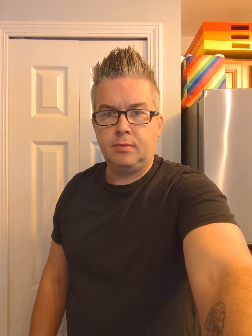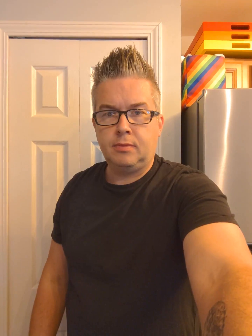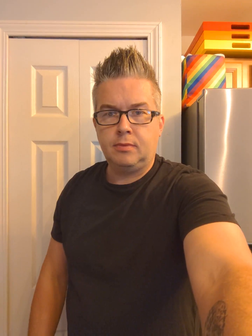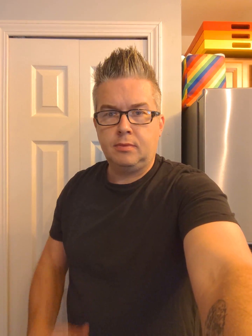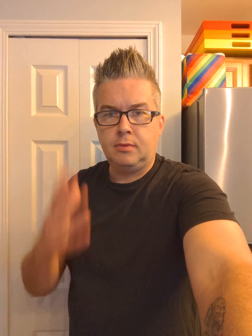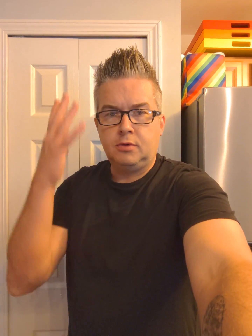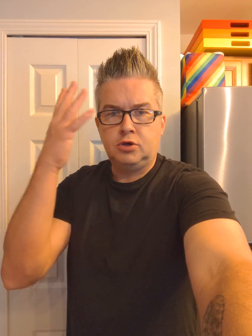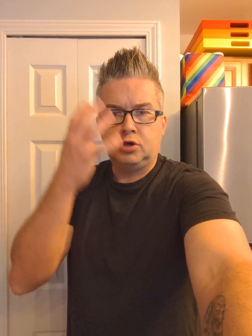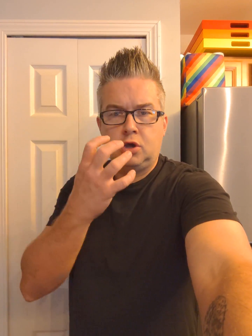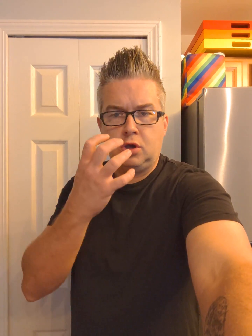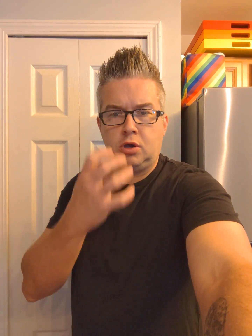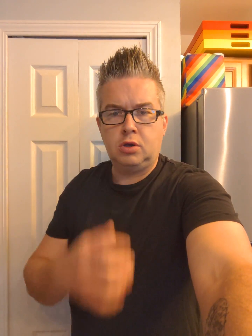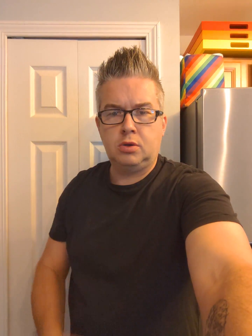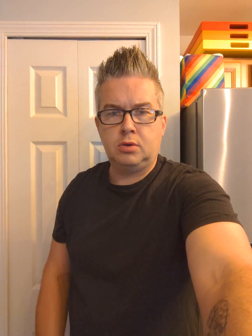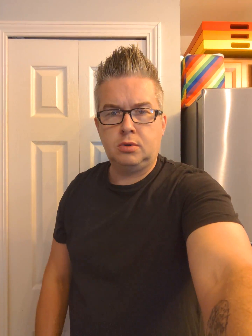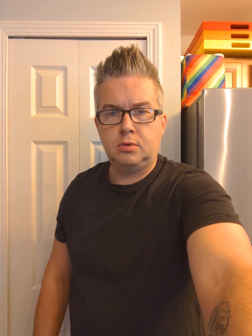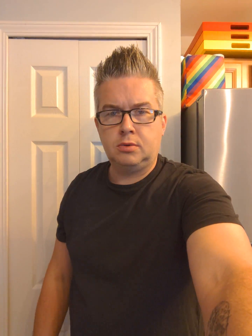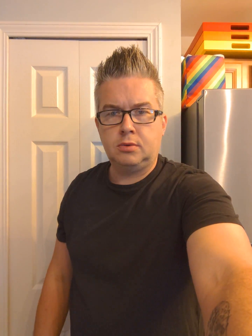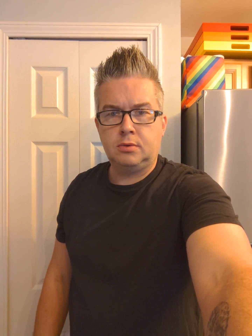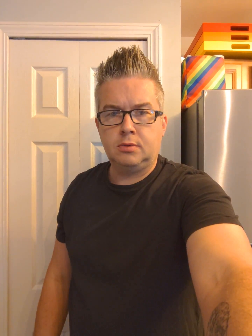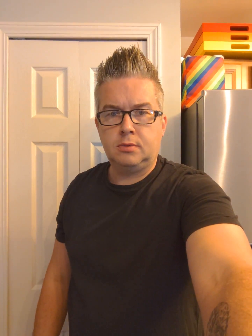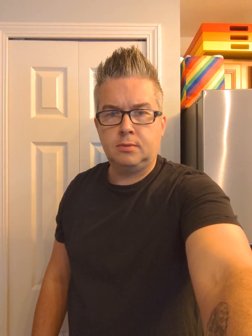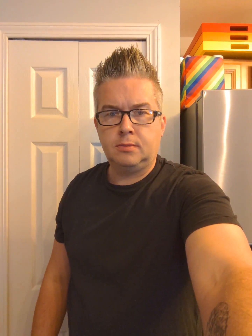dark